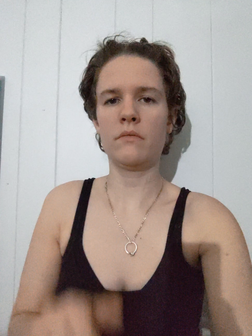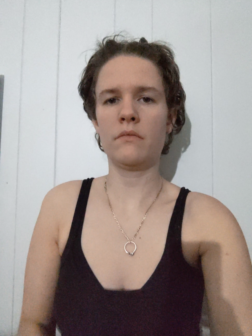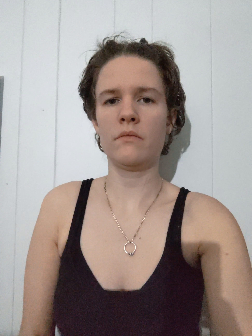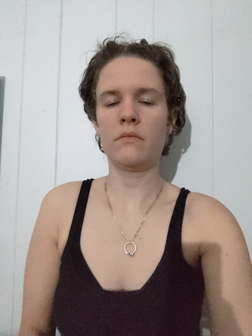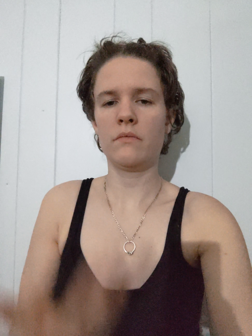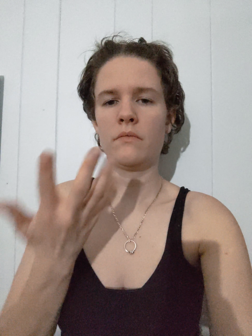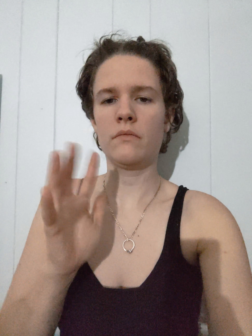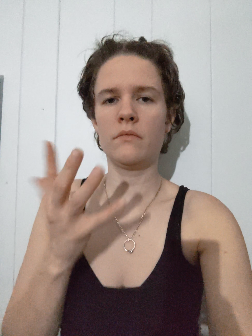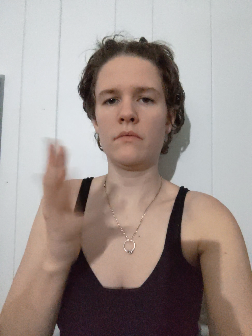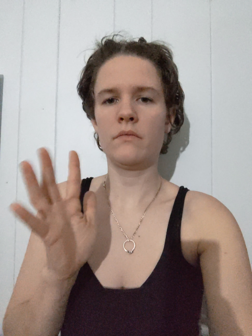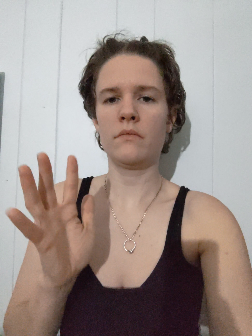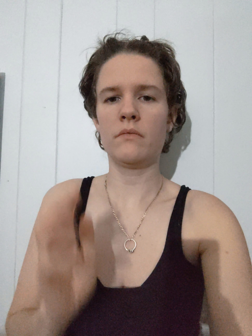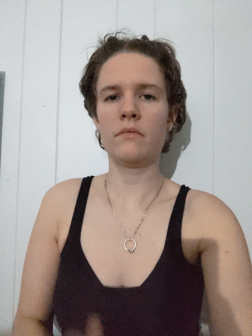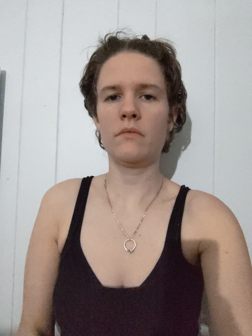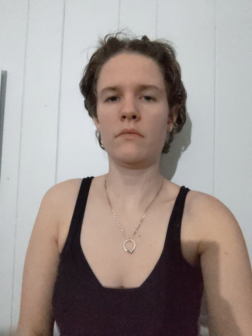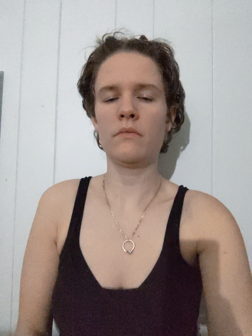finish